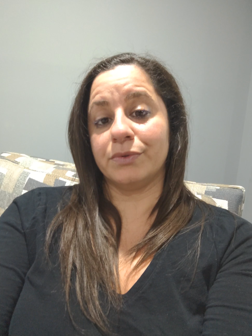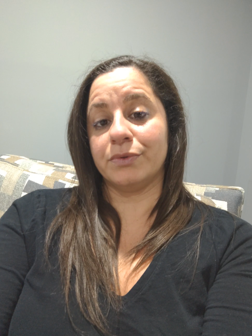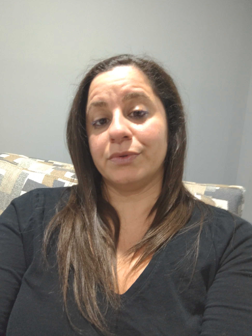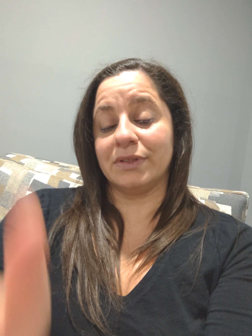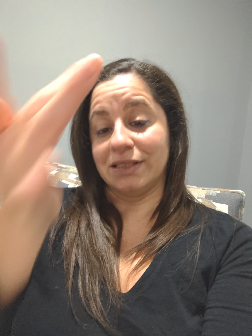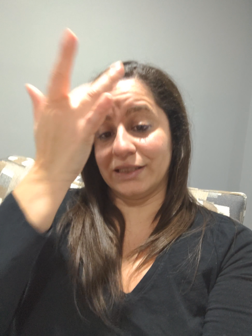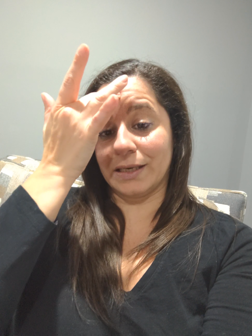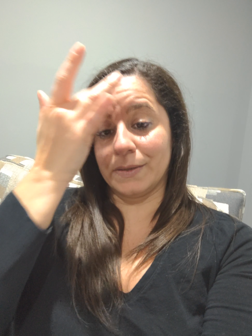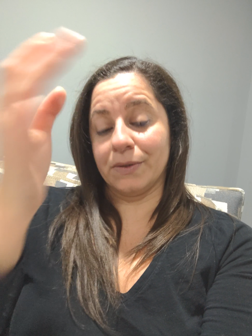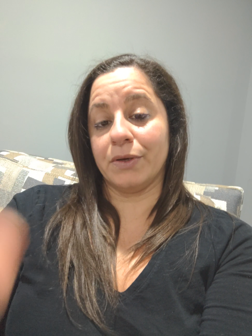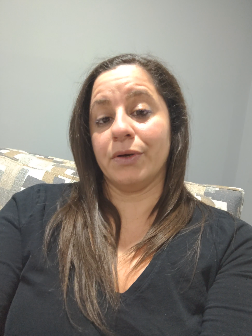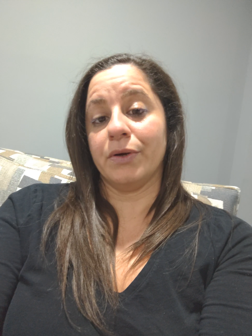sick